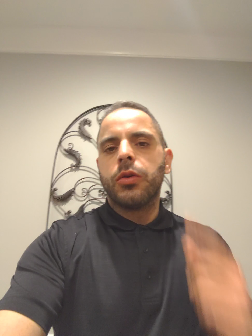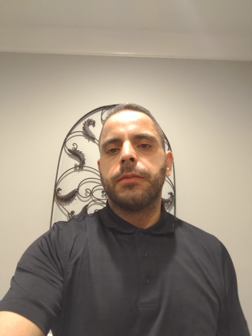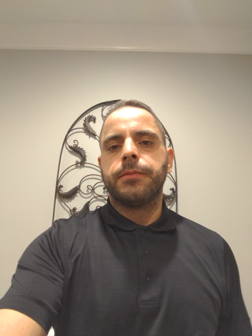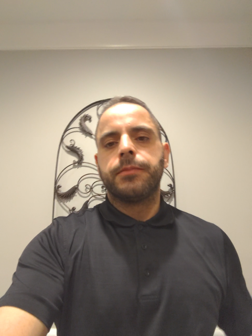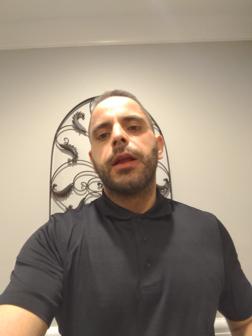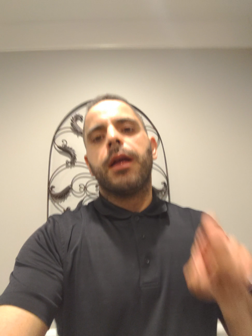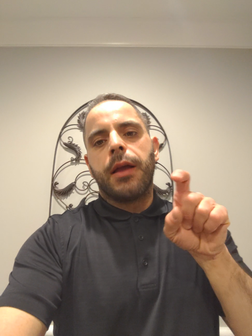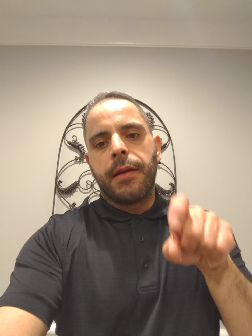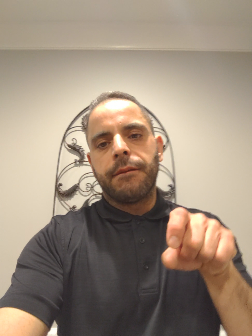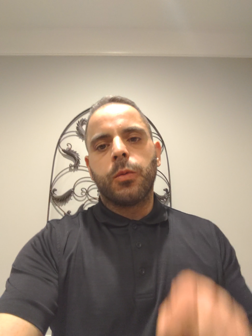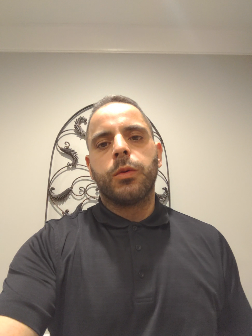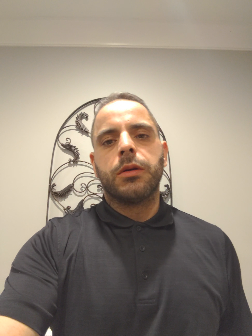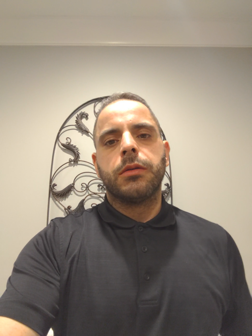have to